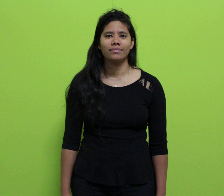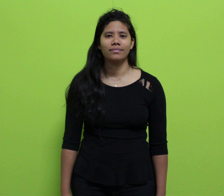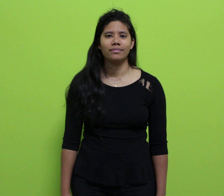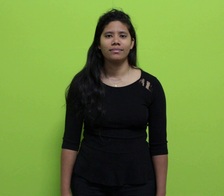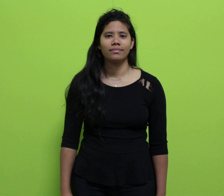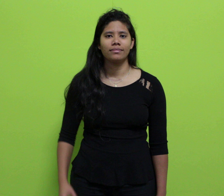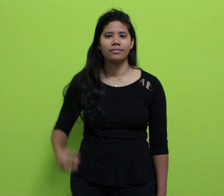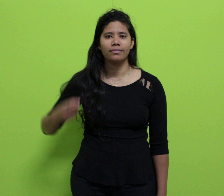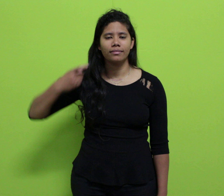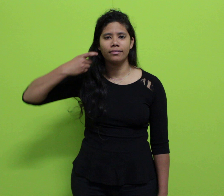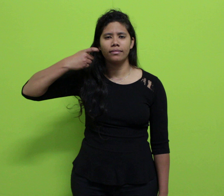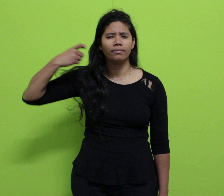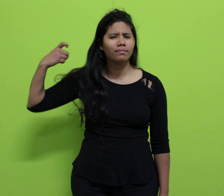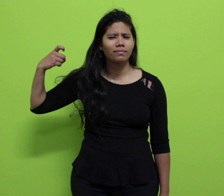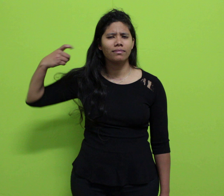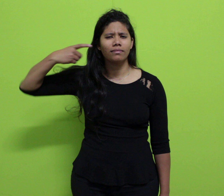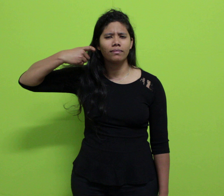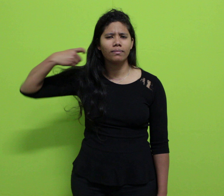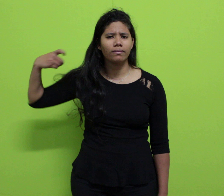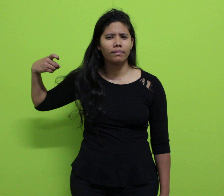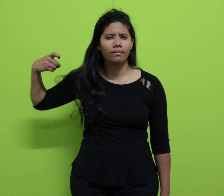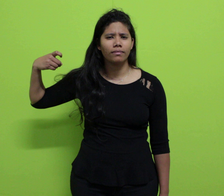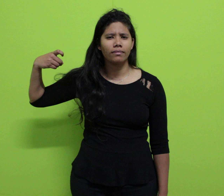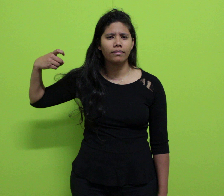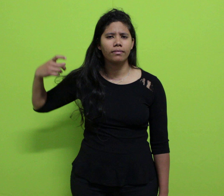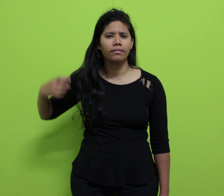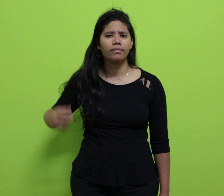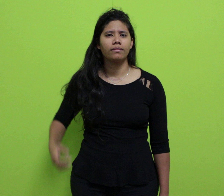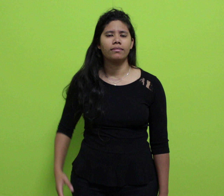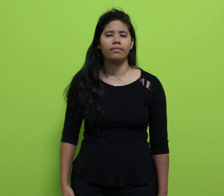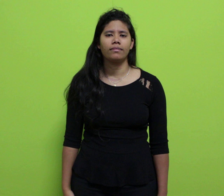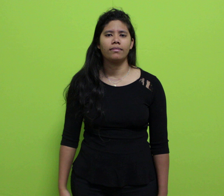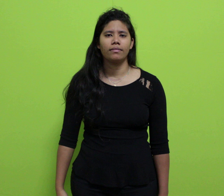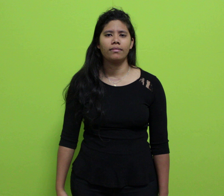barulho